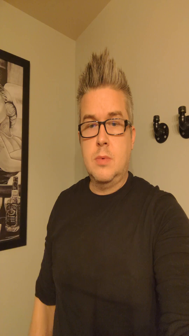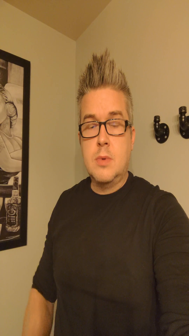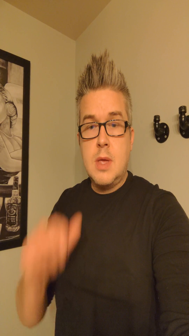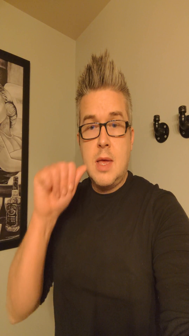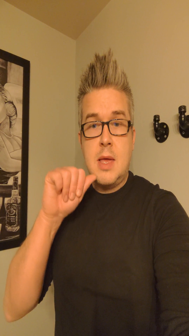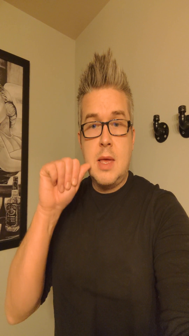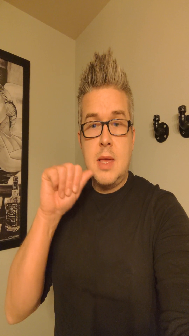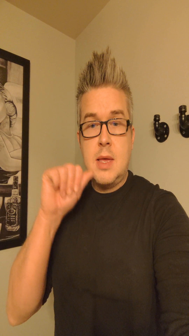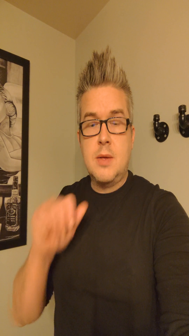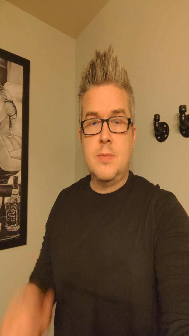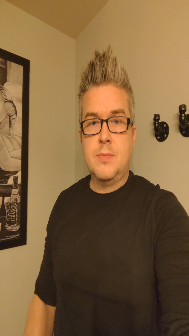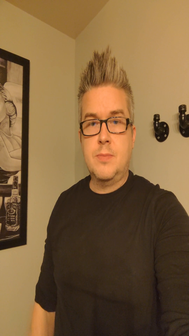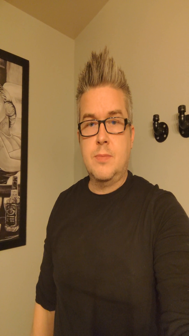aunt